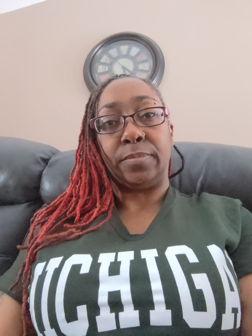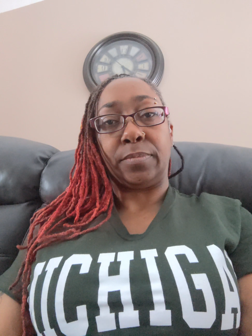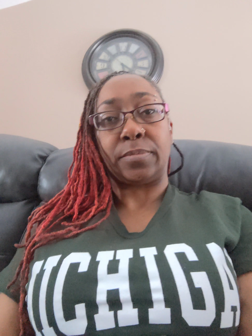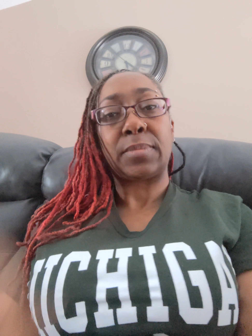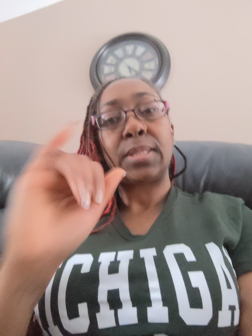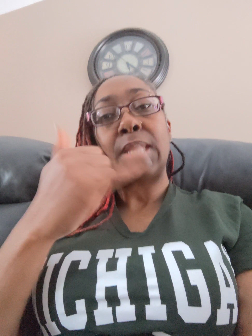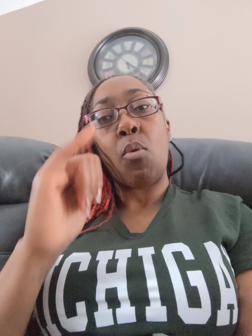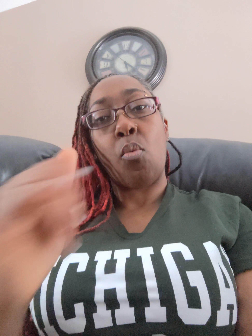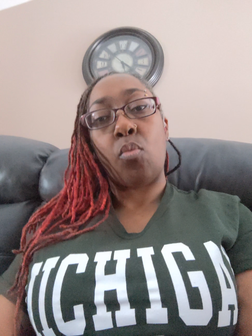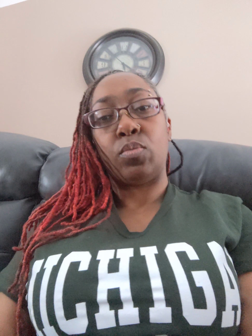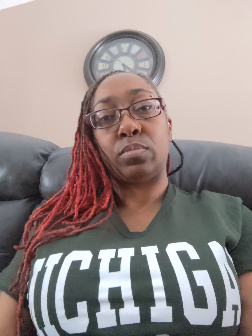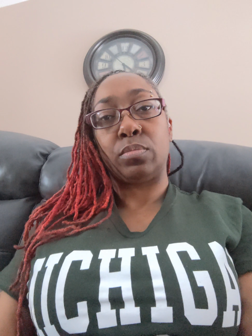yellow